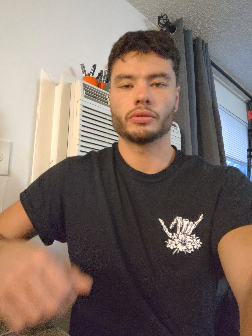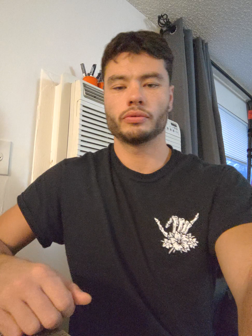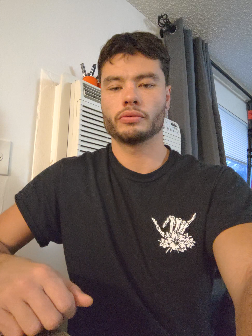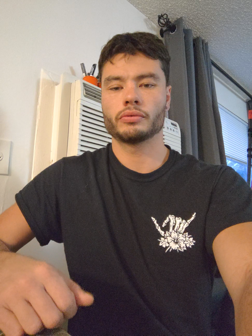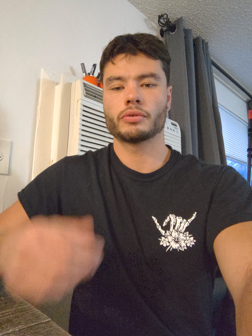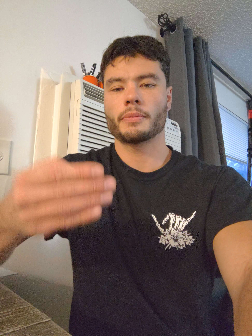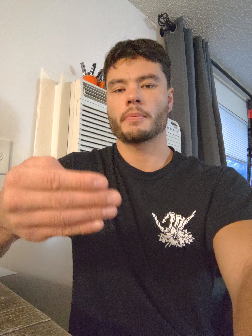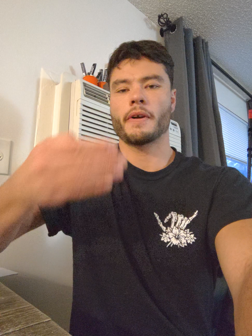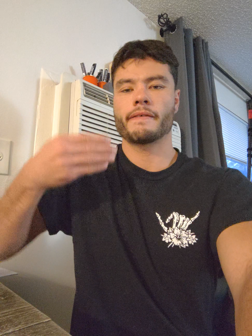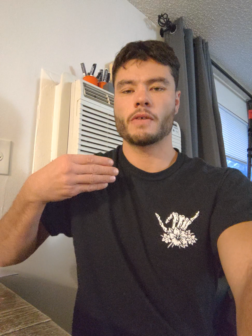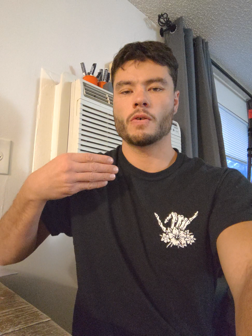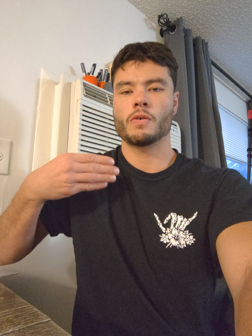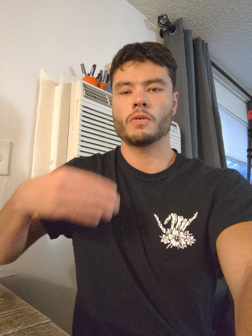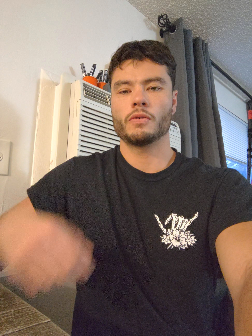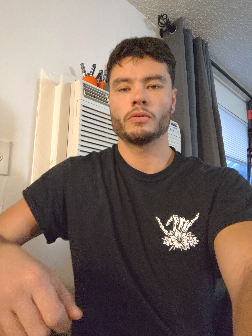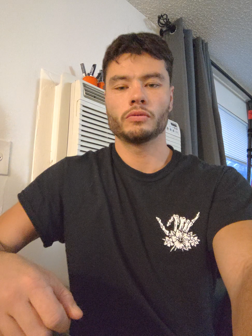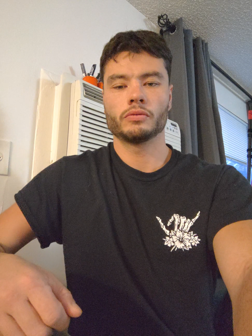before